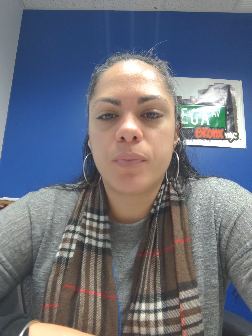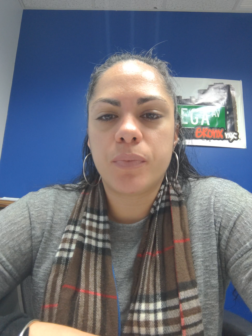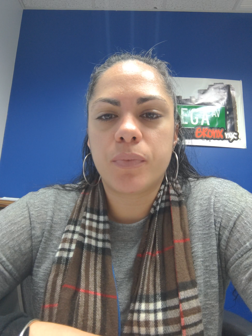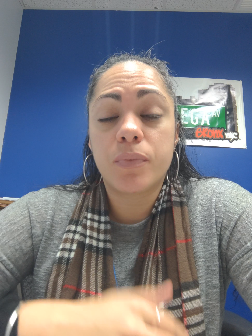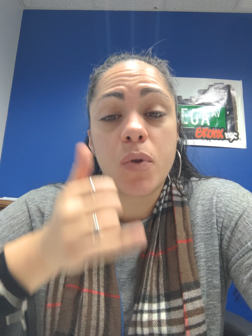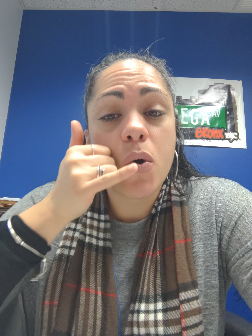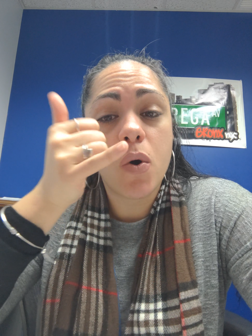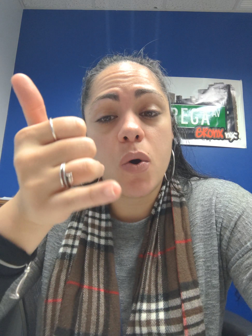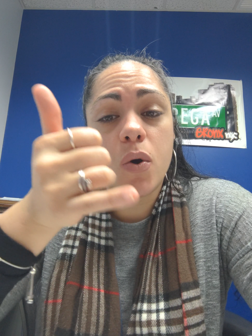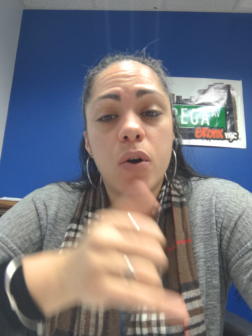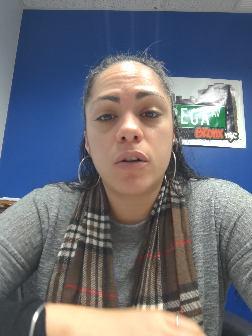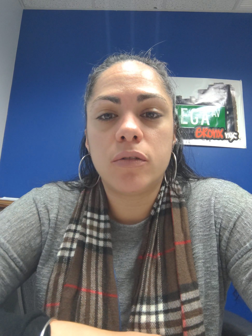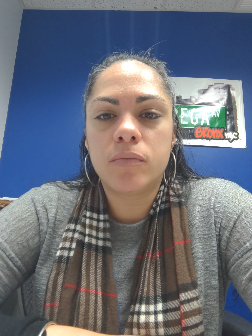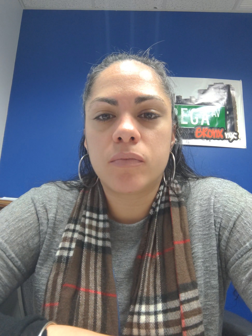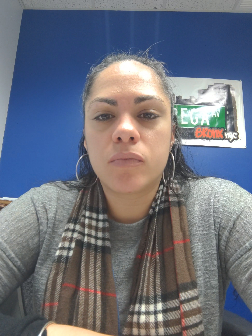call on the phone